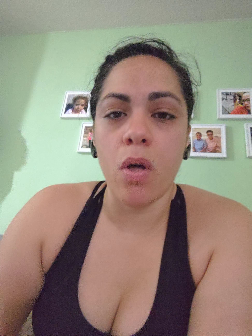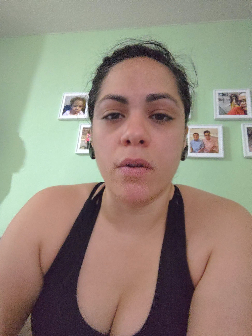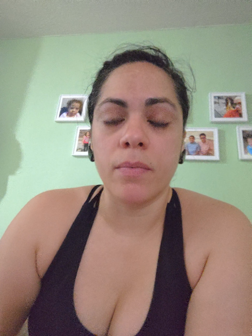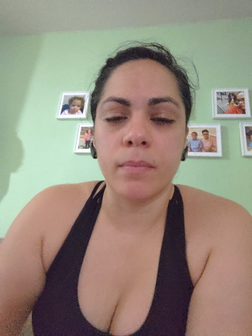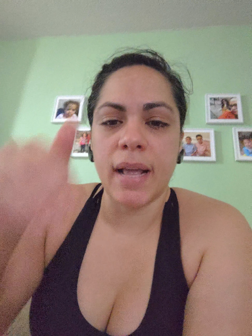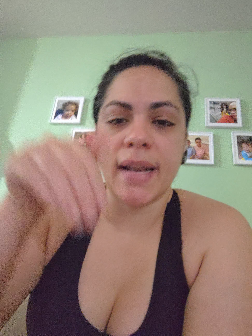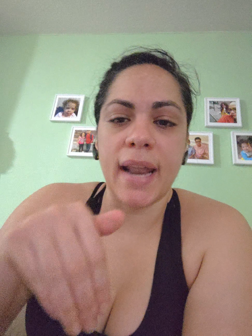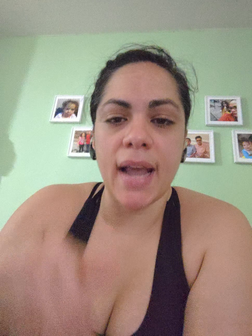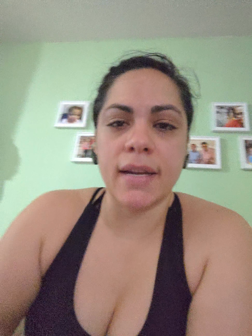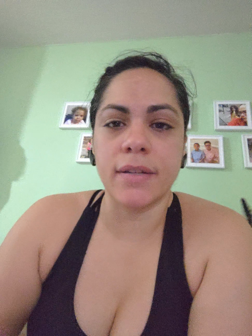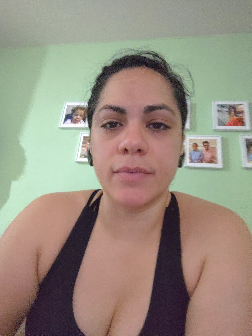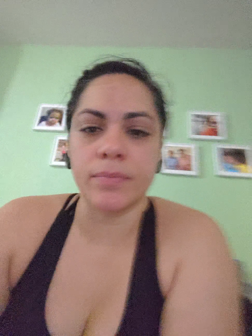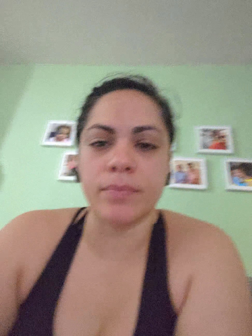night